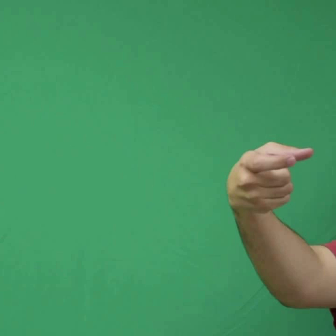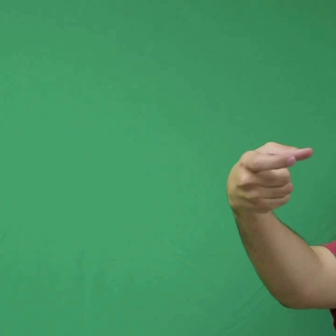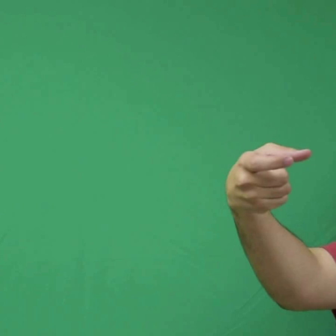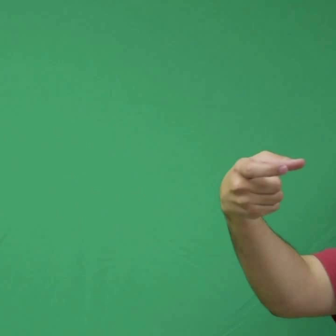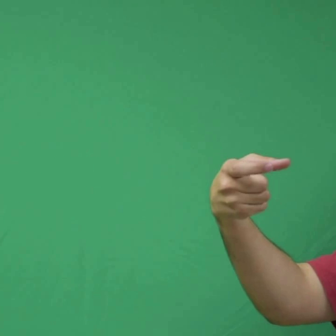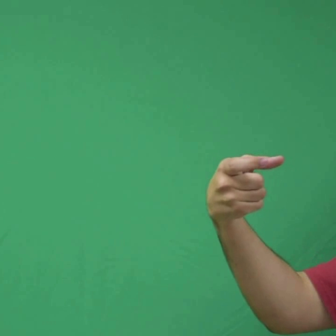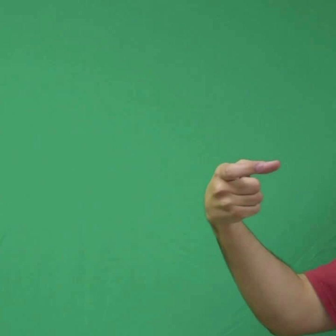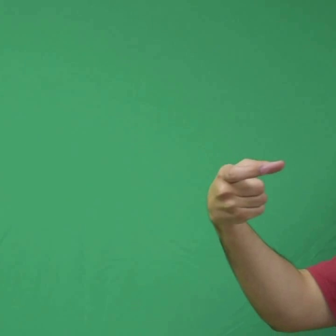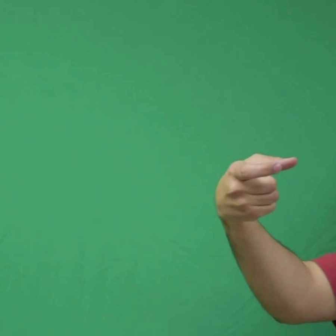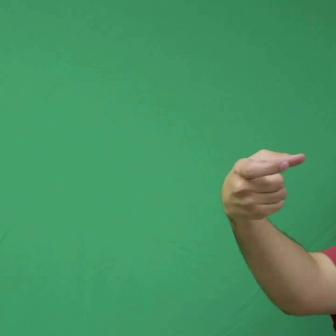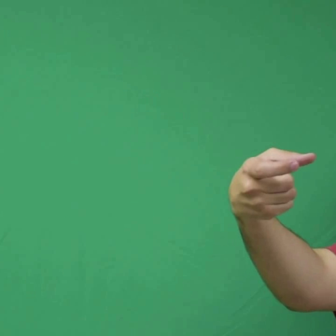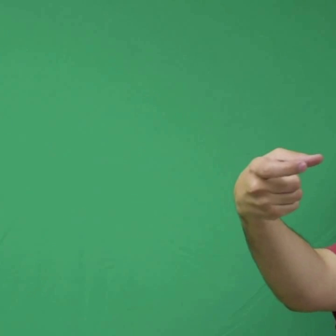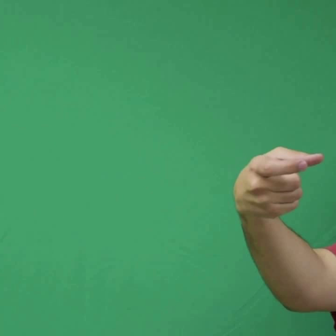X